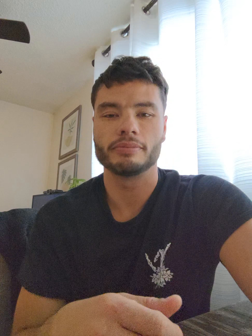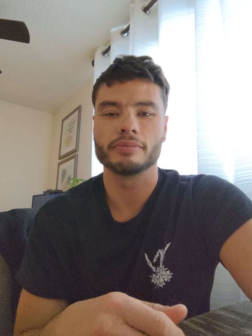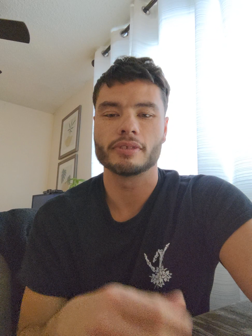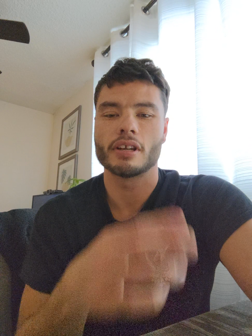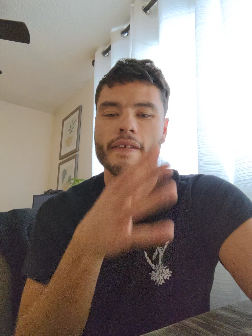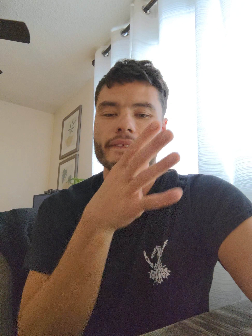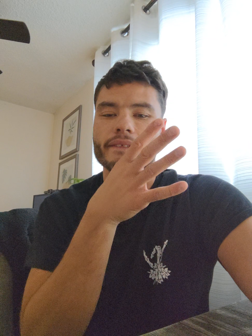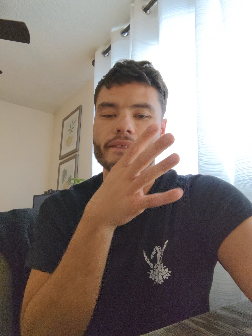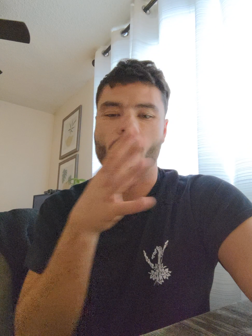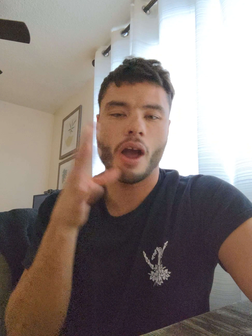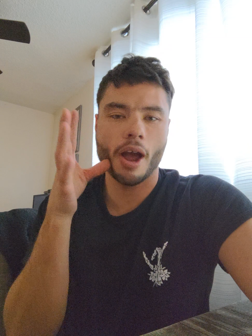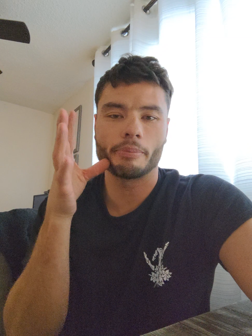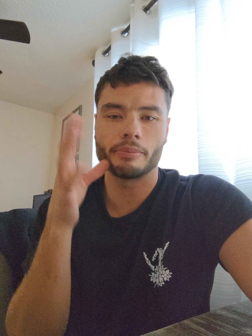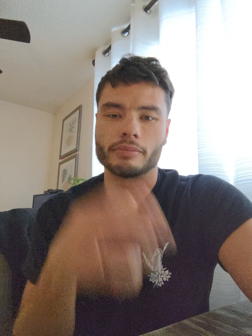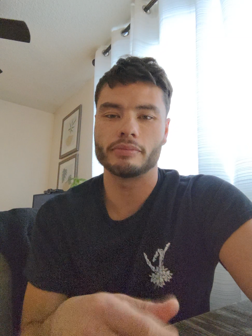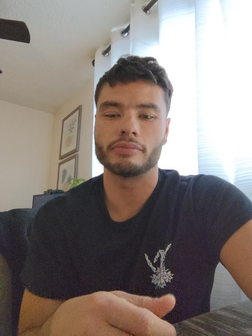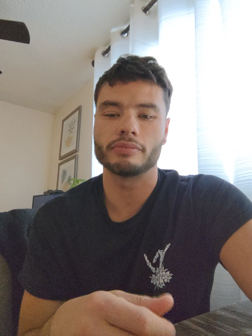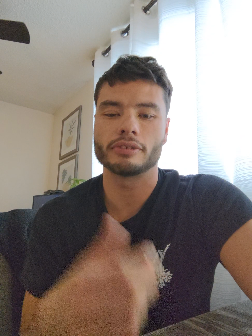farm